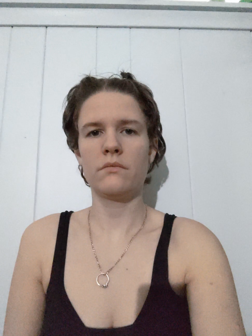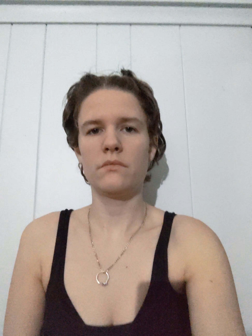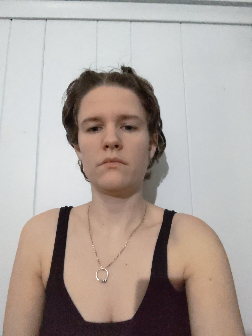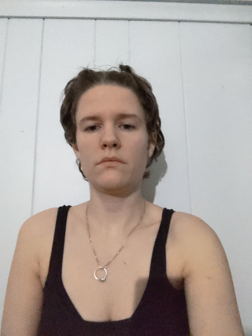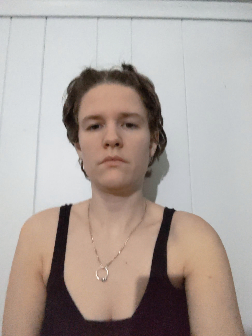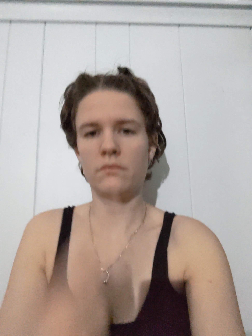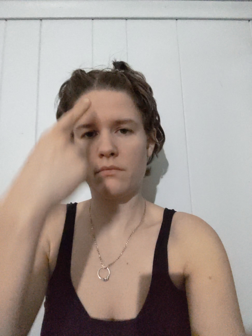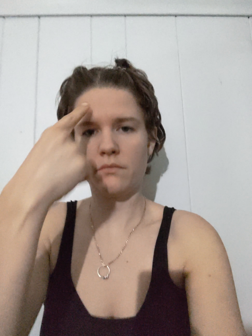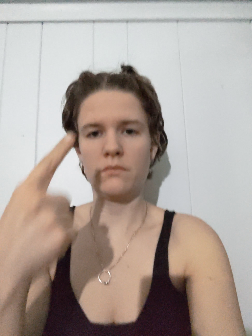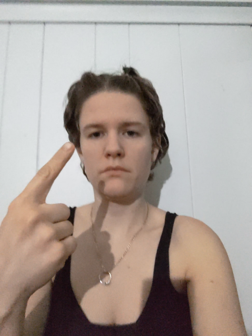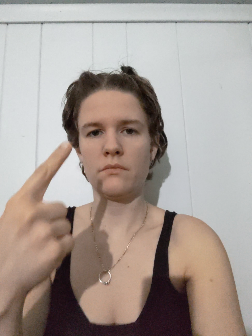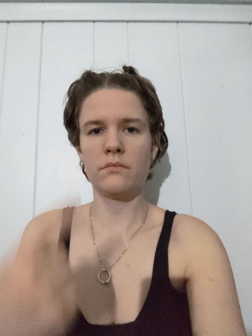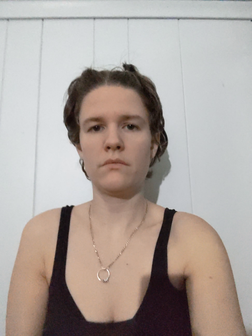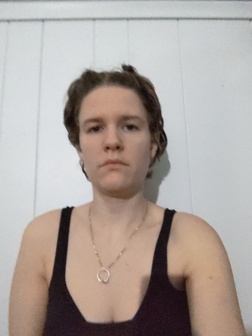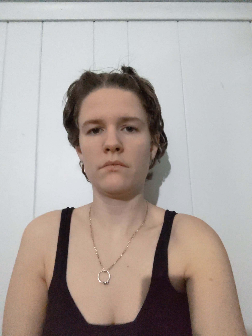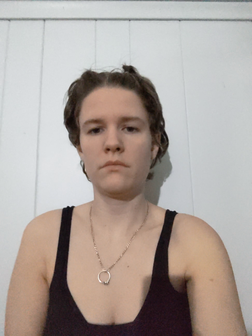penny